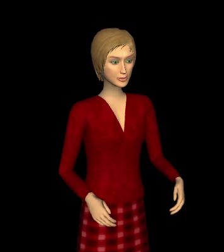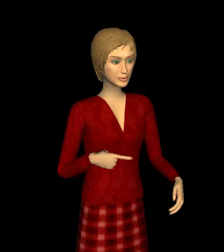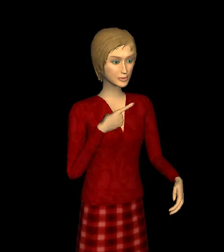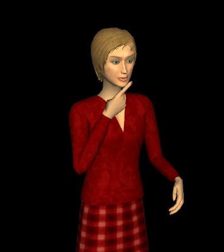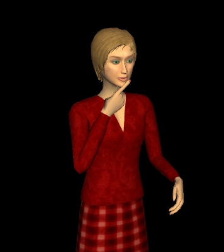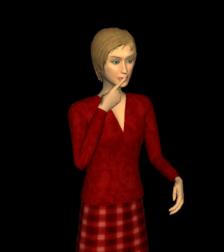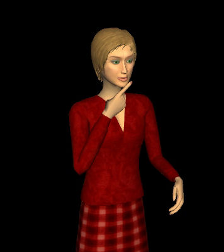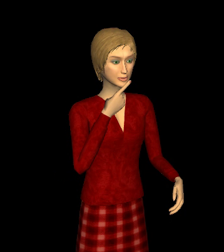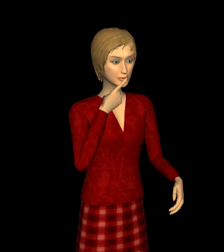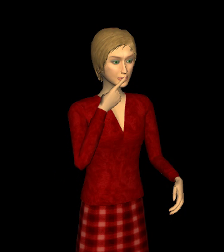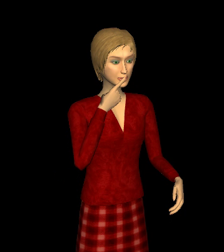طعم